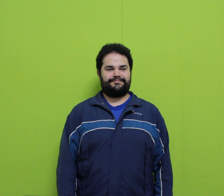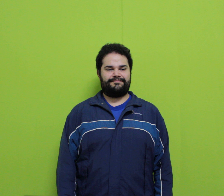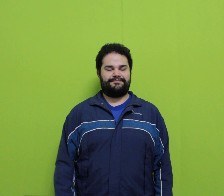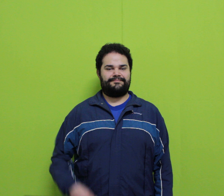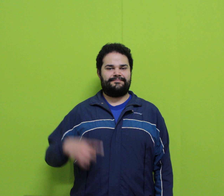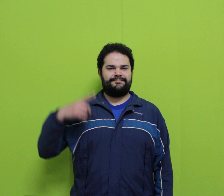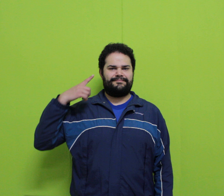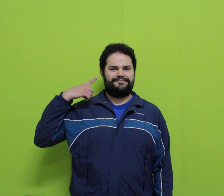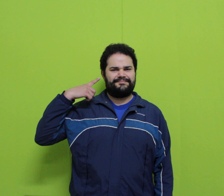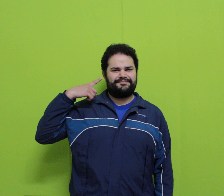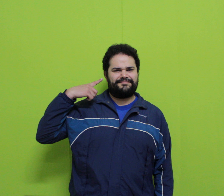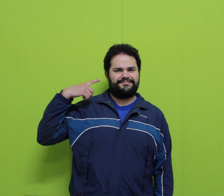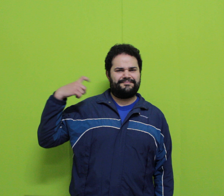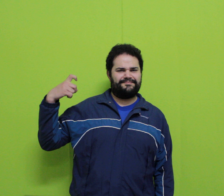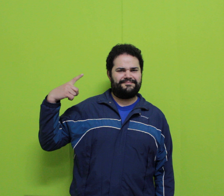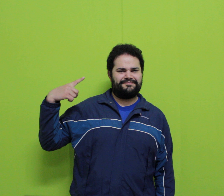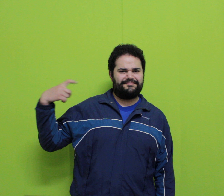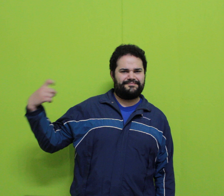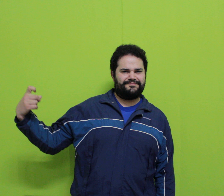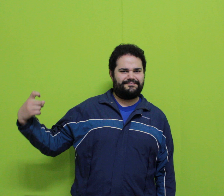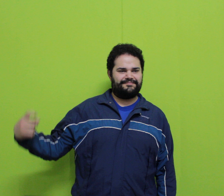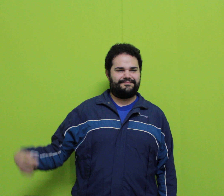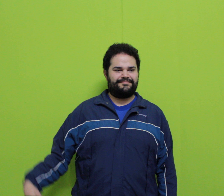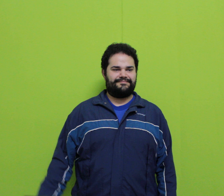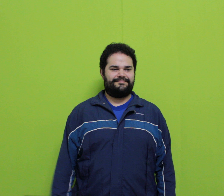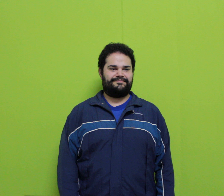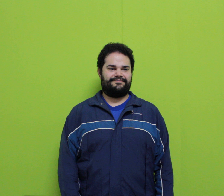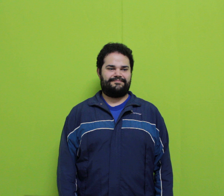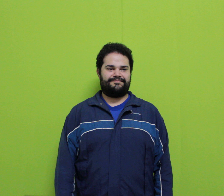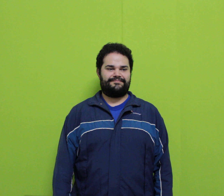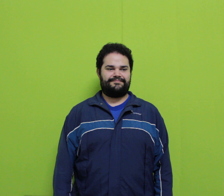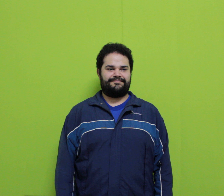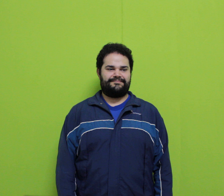barulho